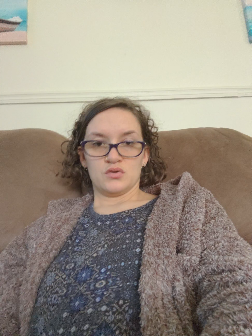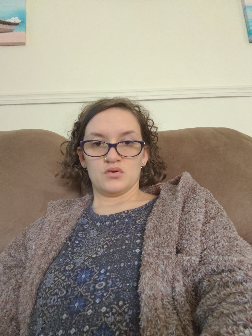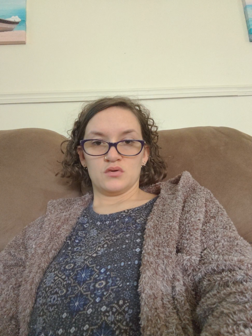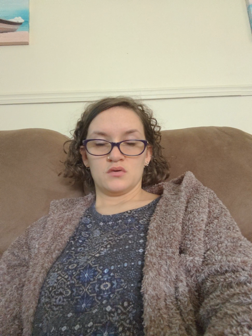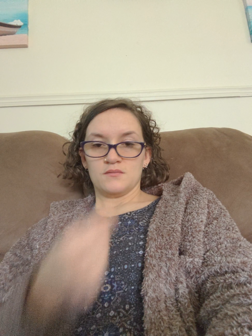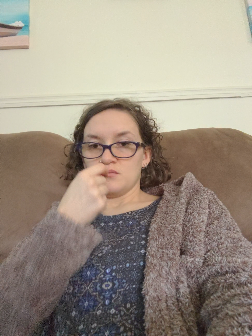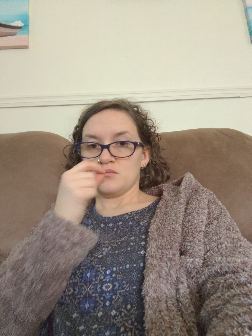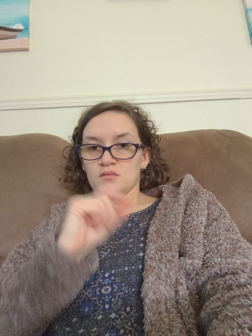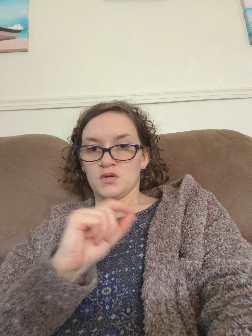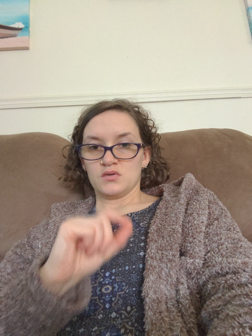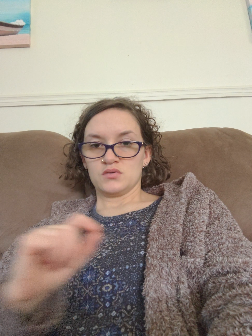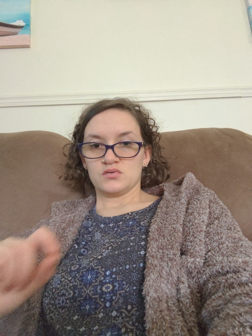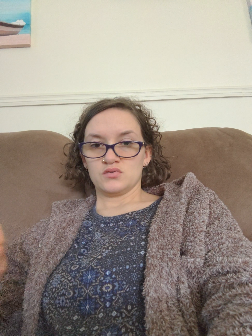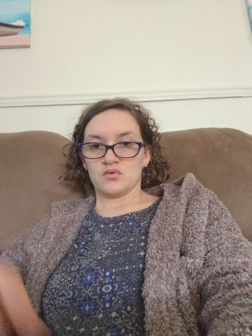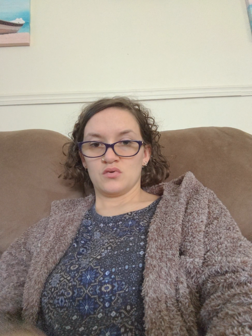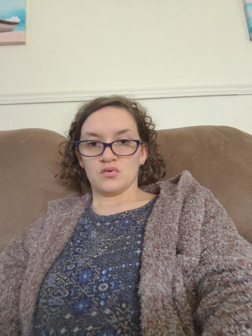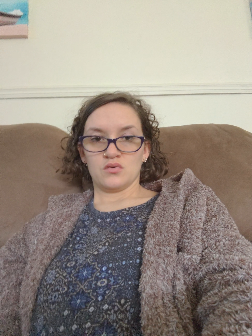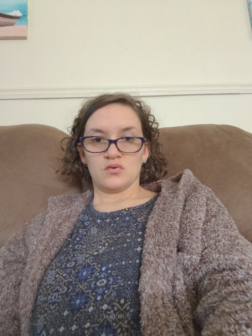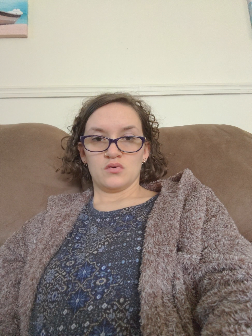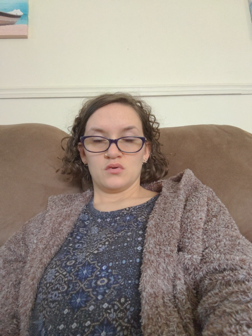pencil